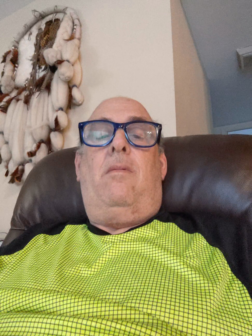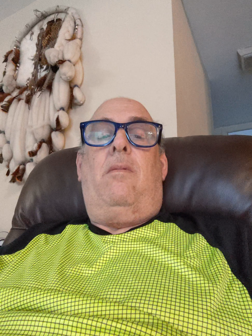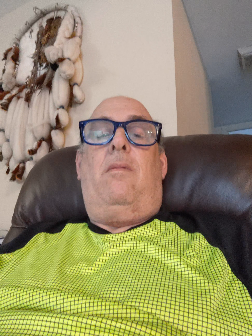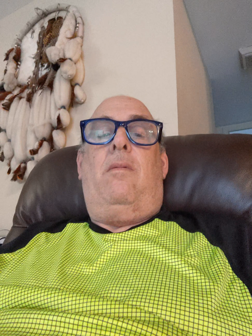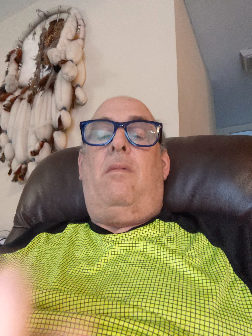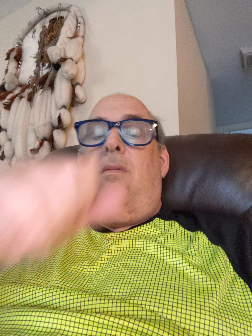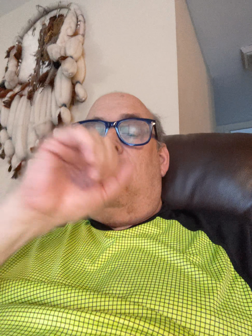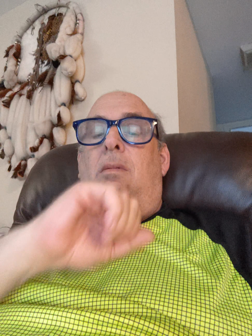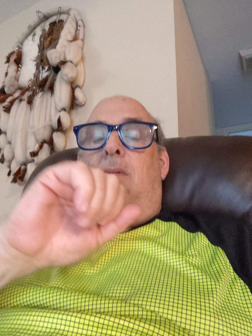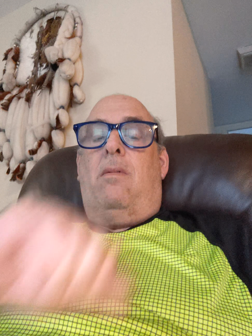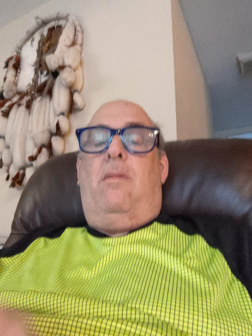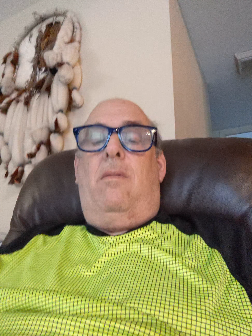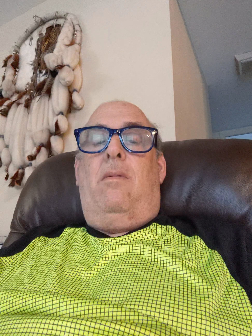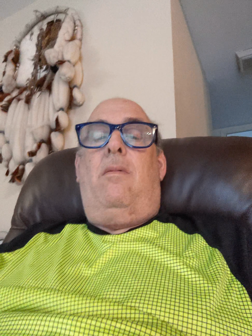ice cream